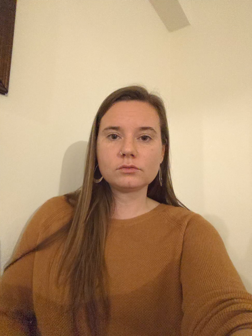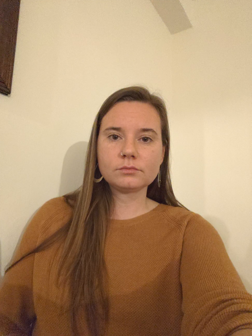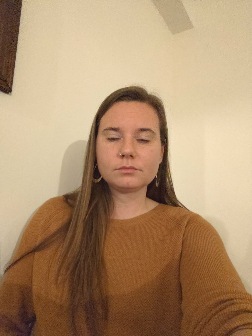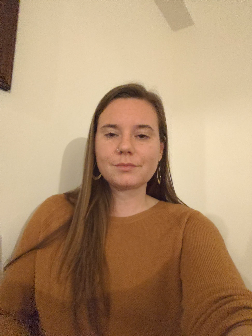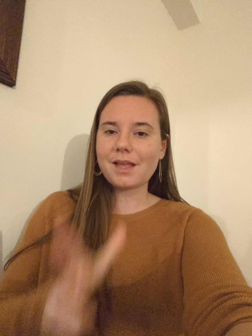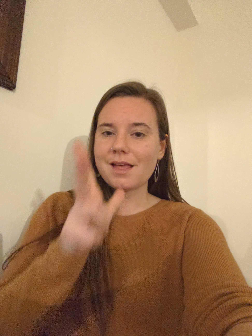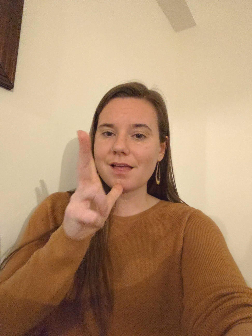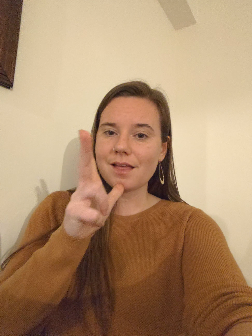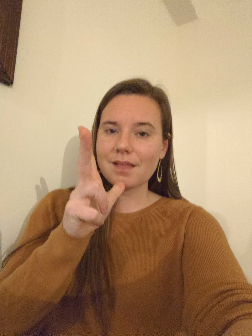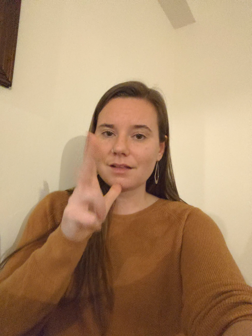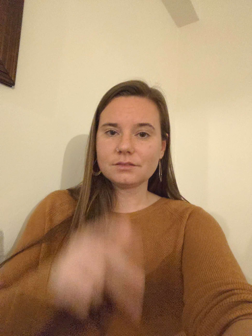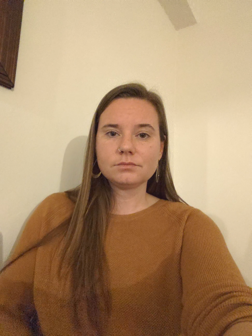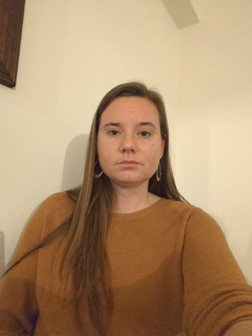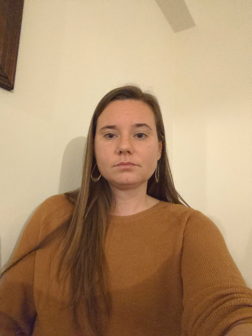hen